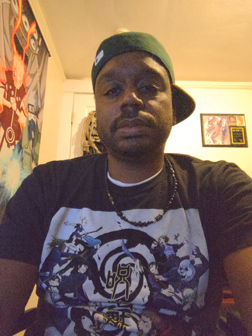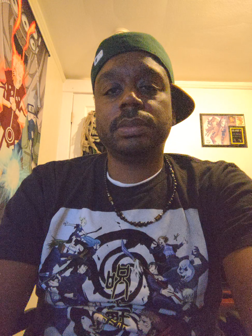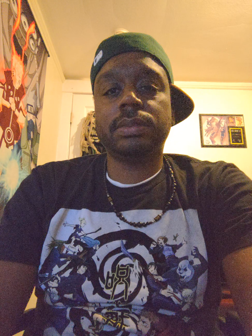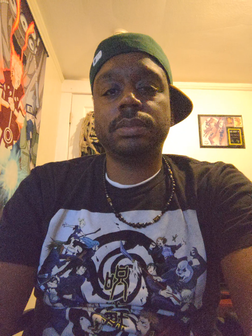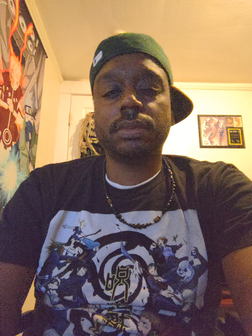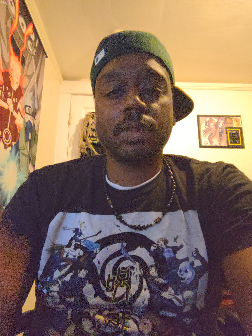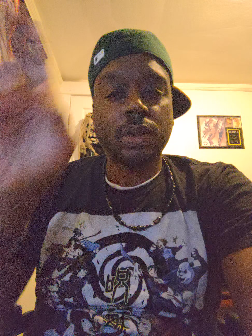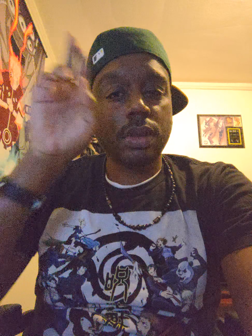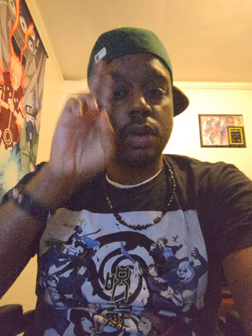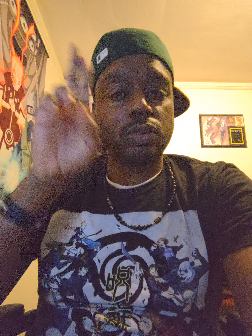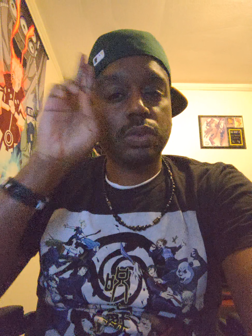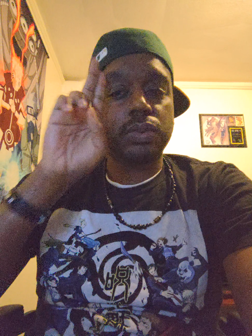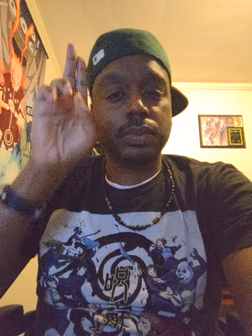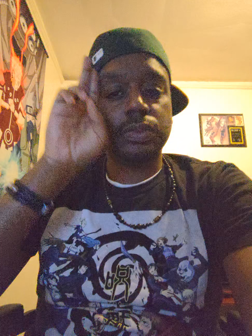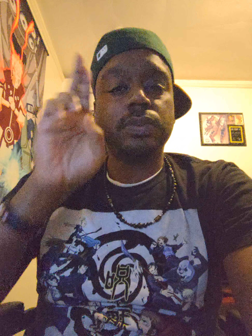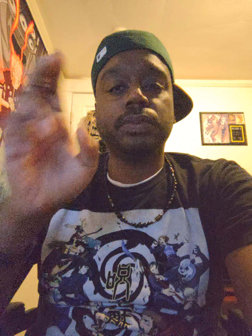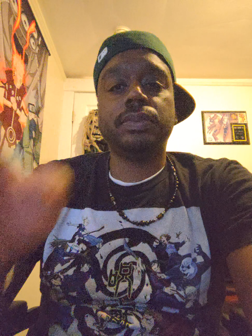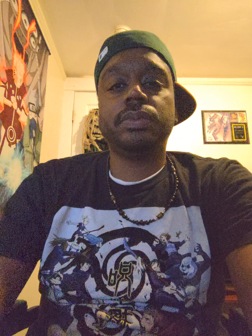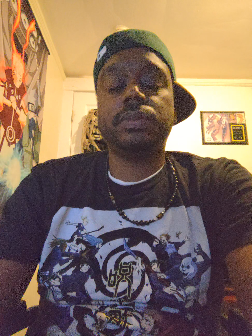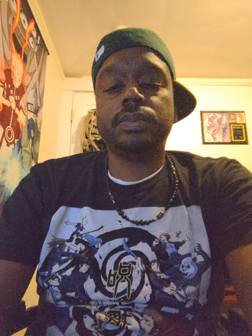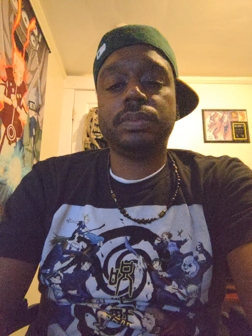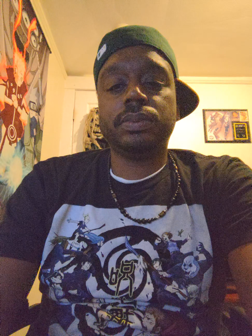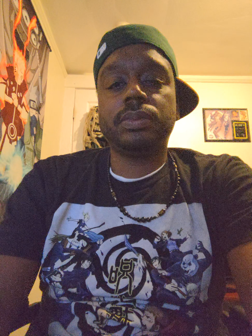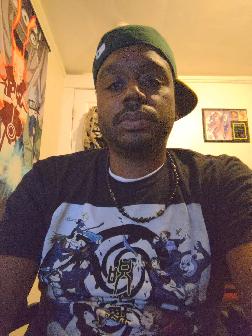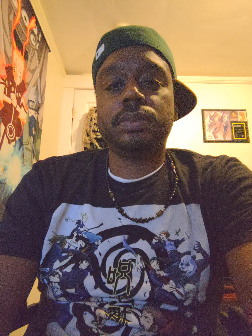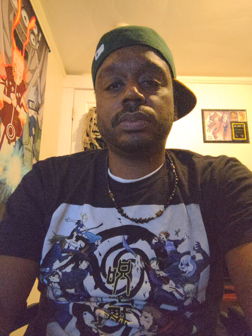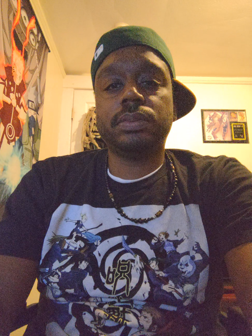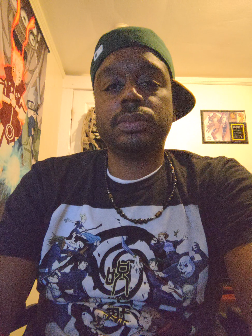uncle